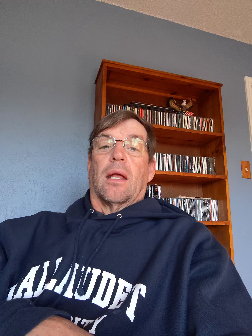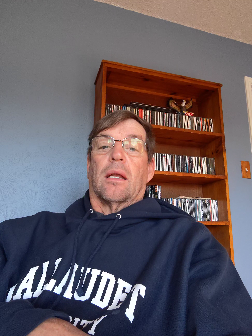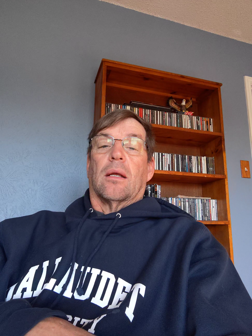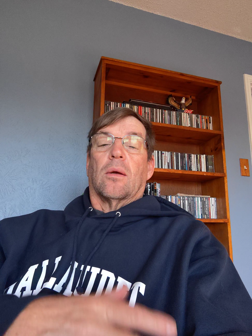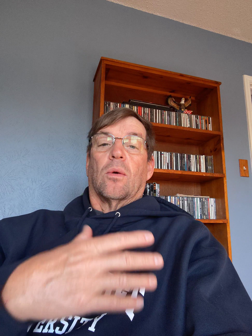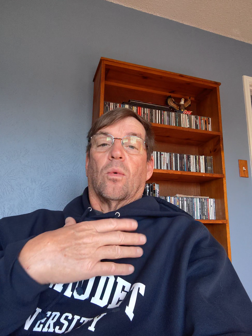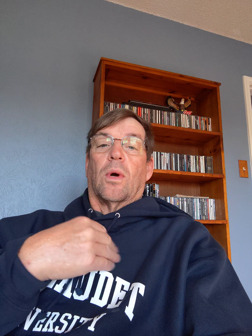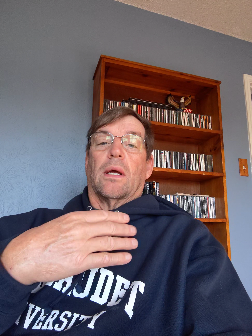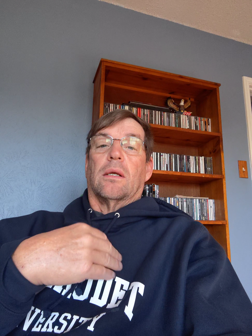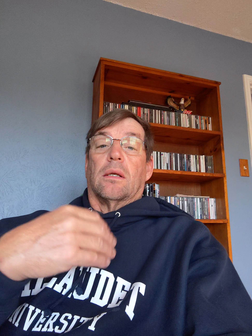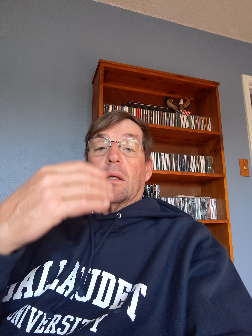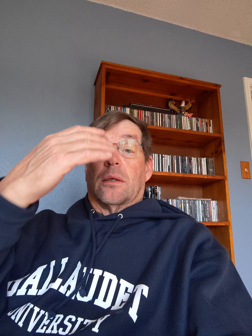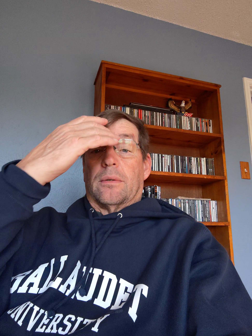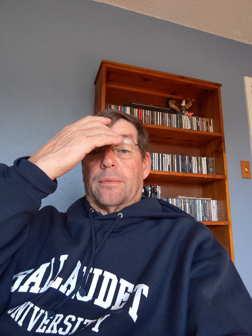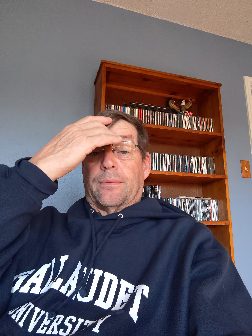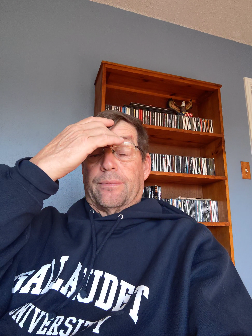white